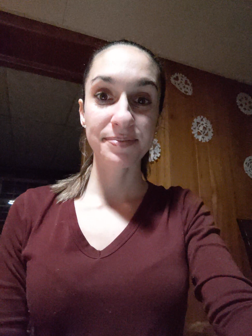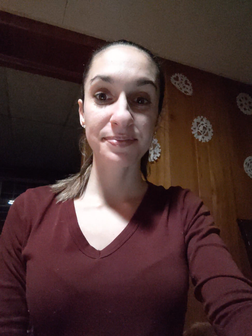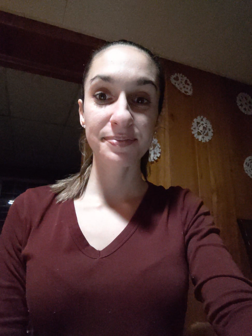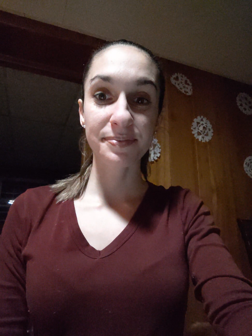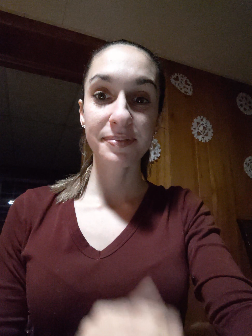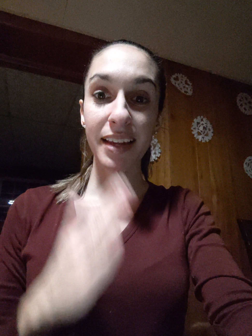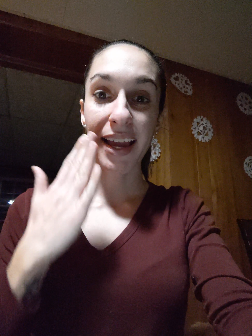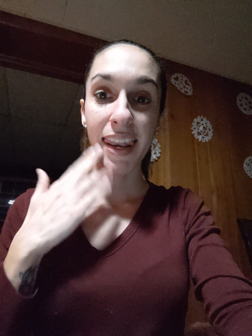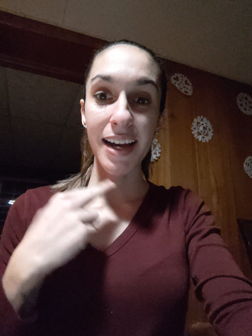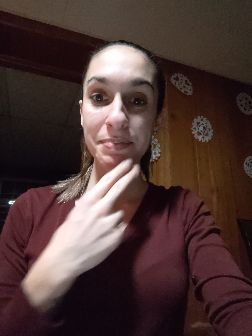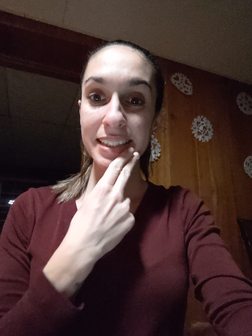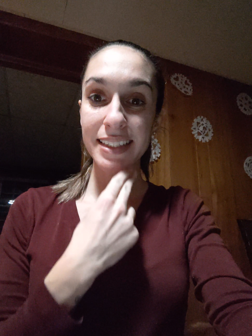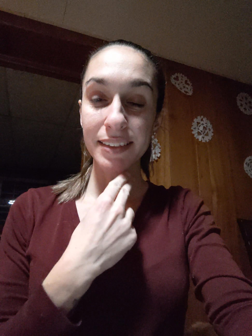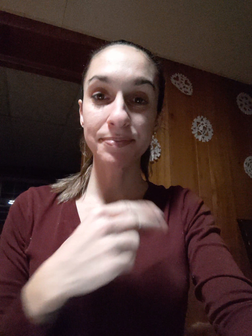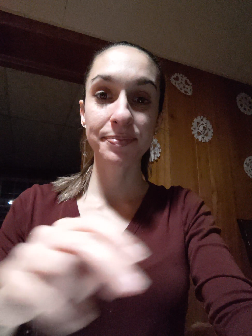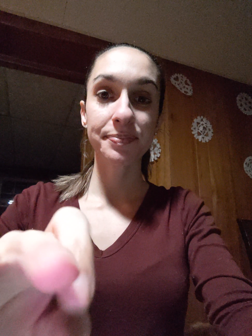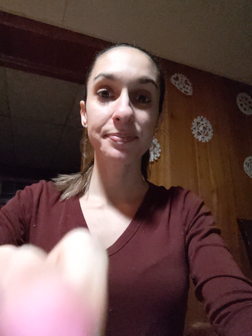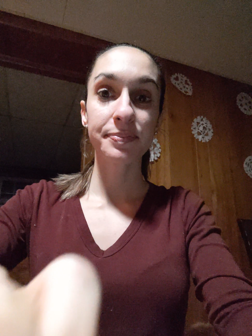napkin